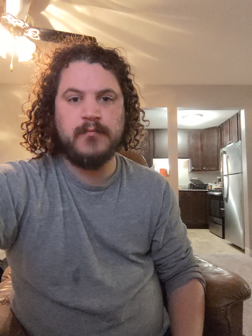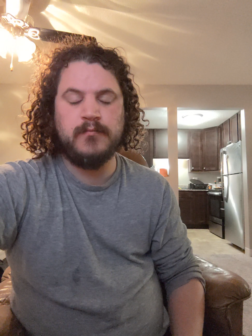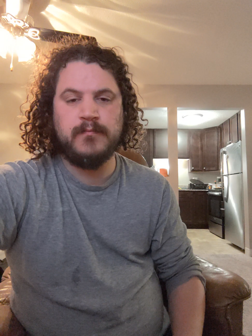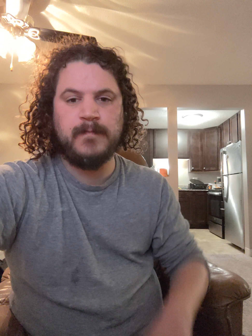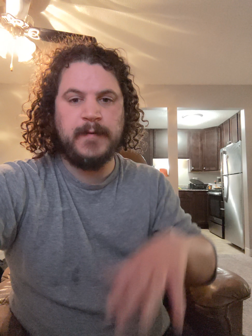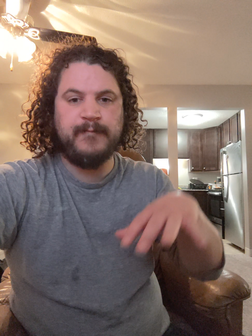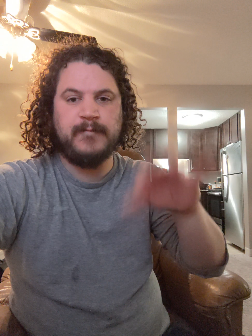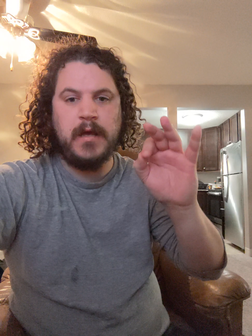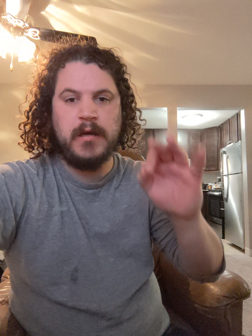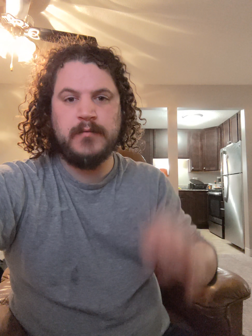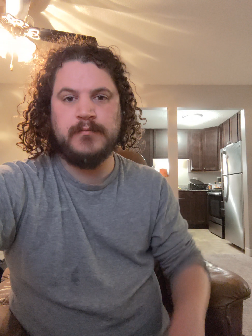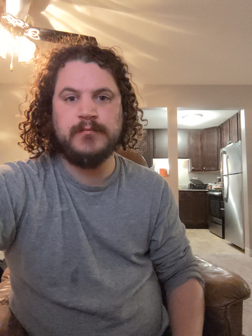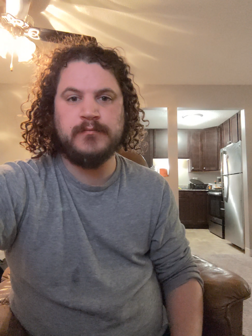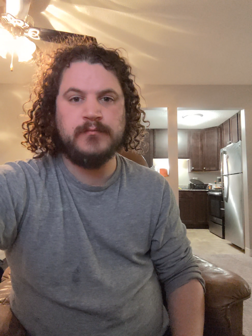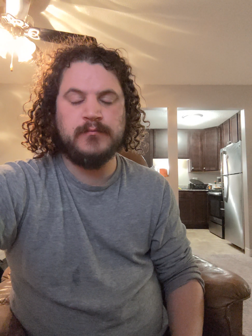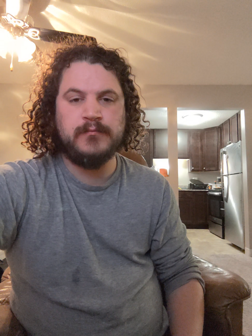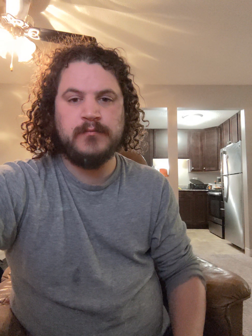find